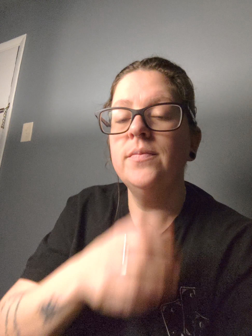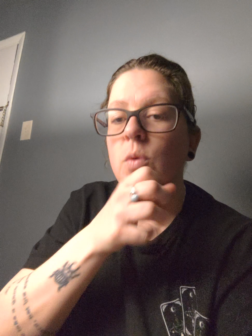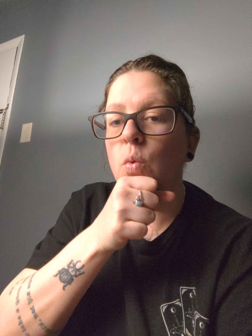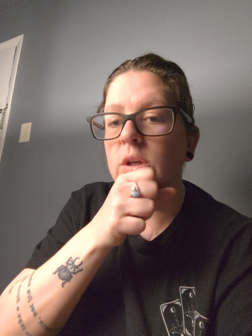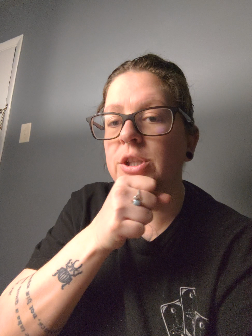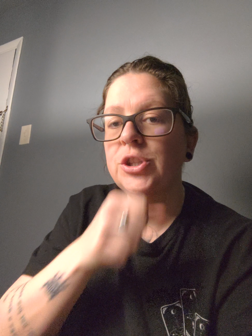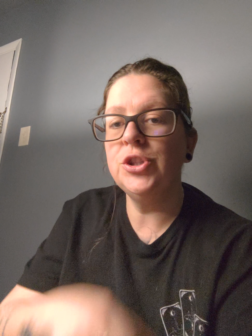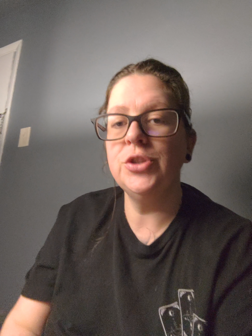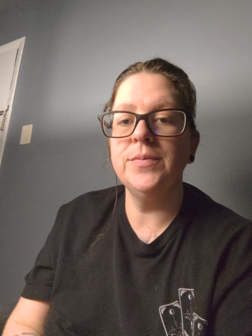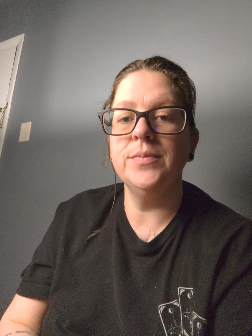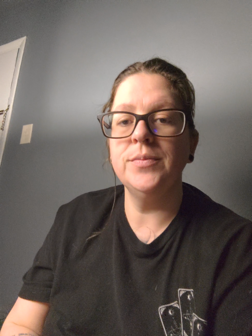orange